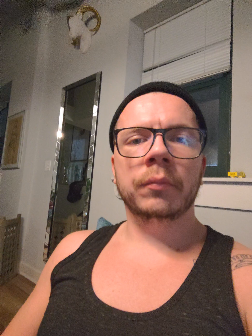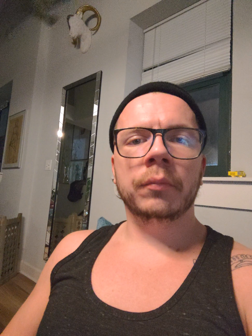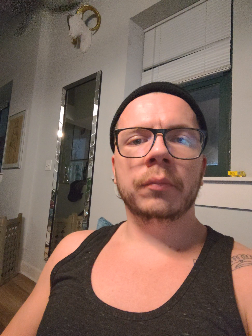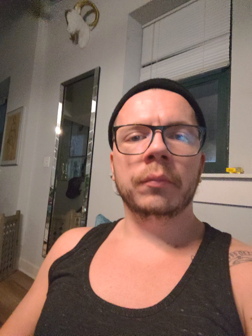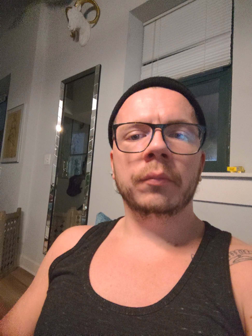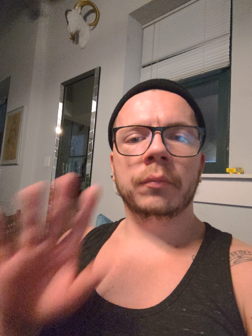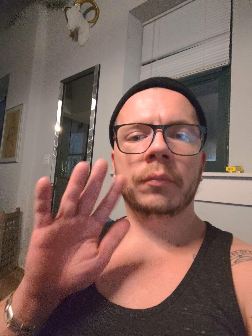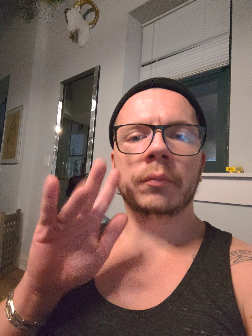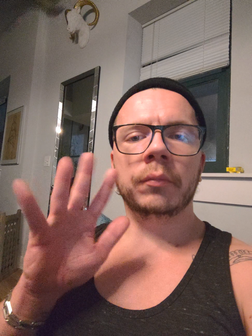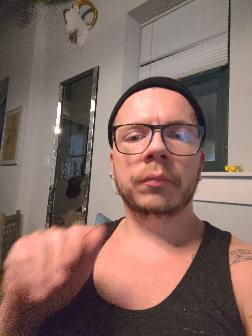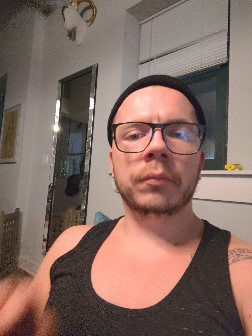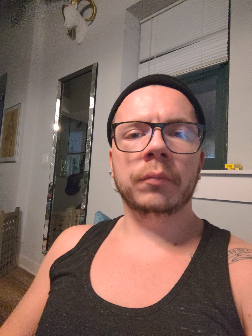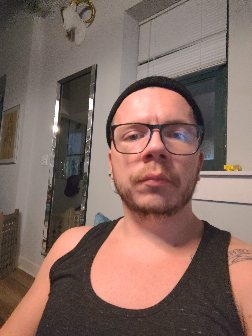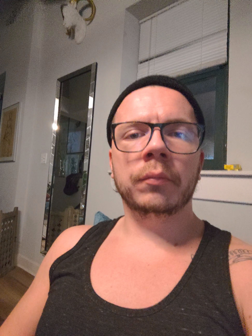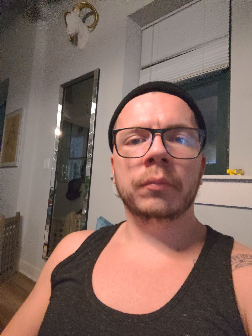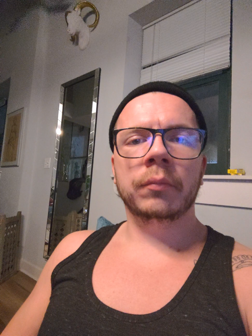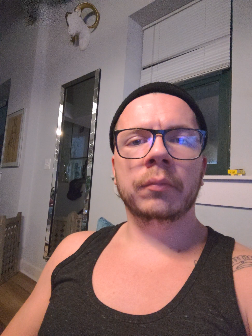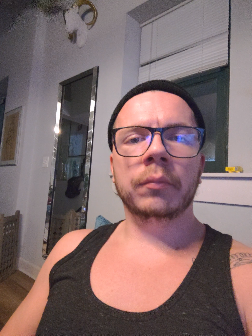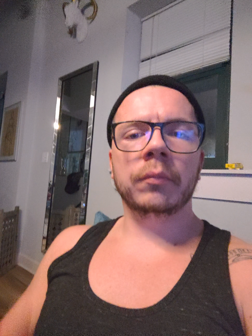finger